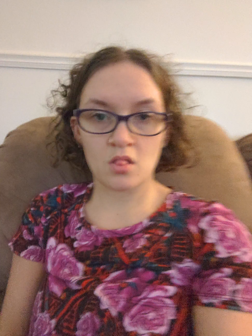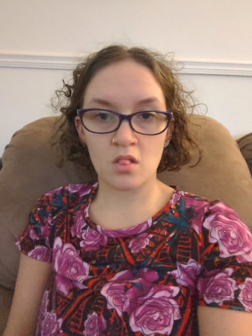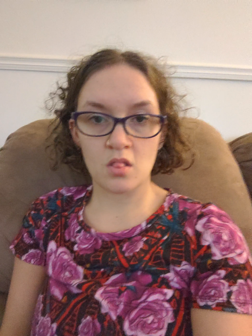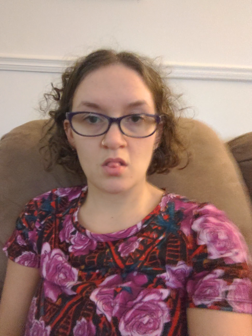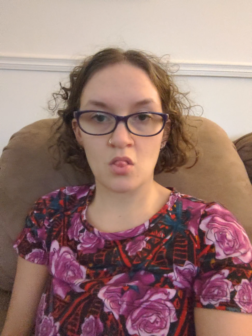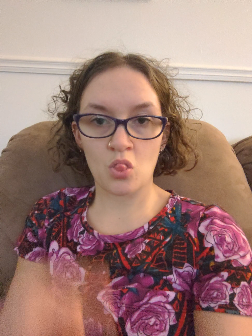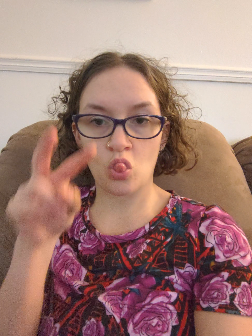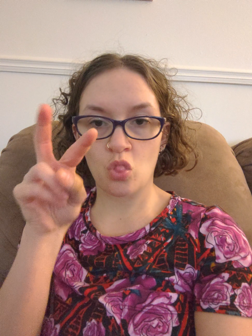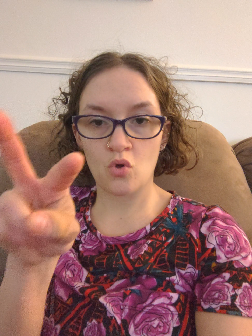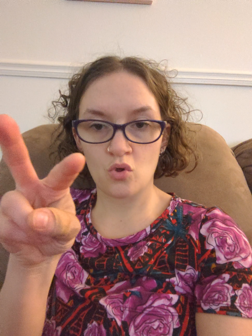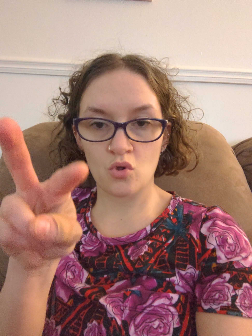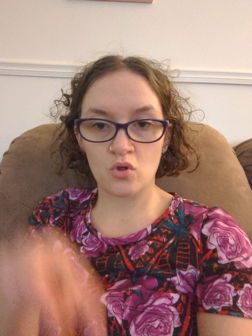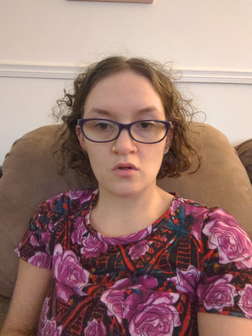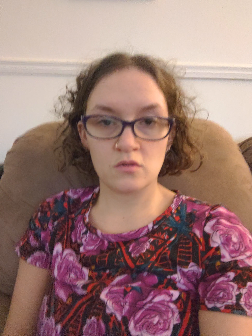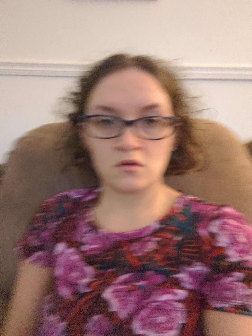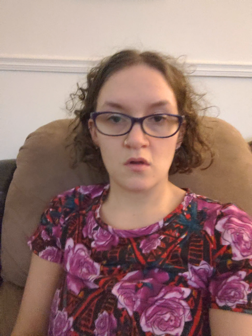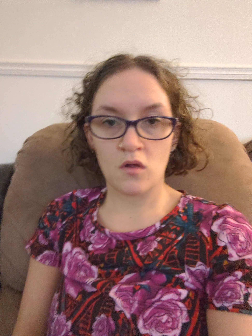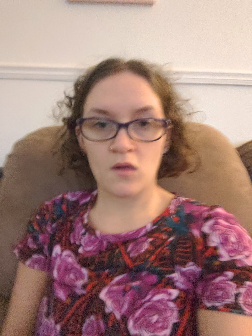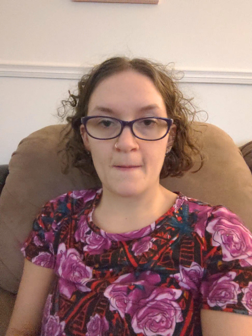look